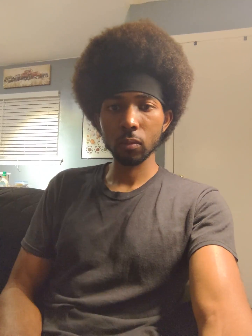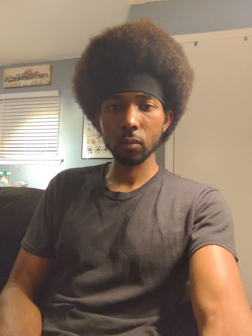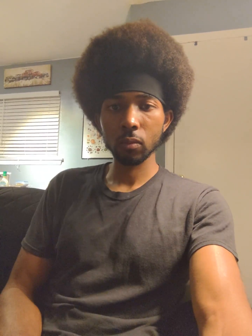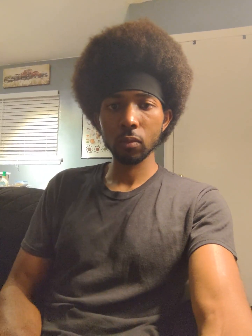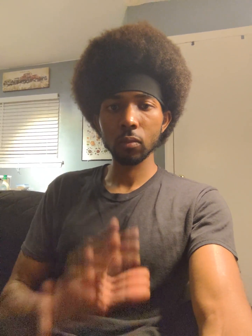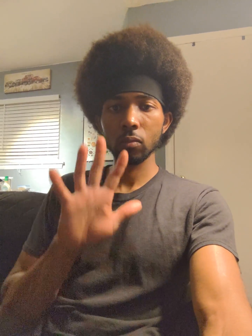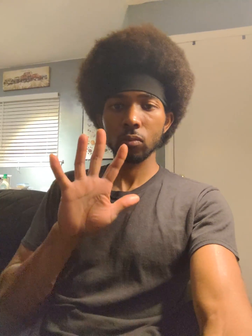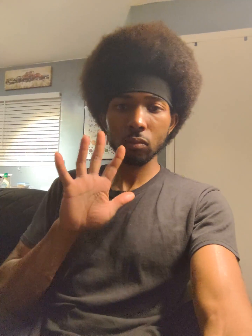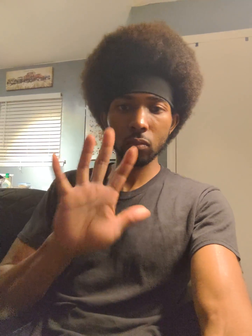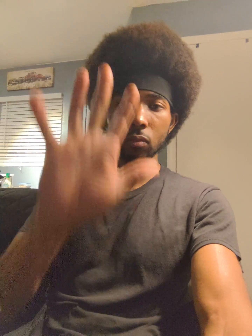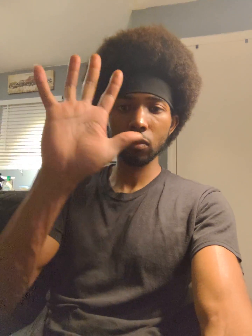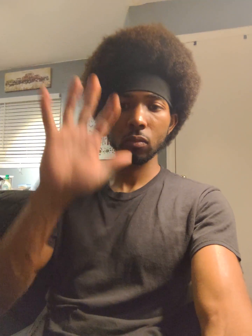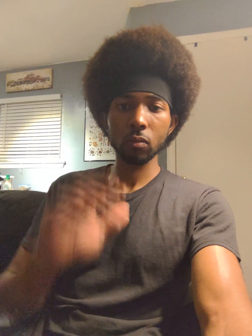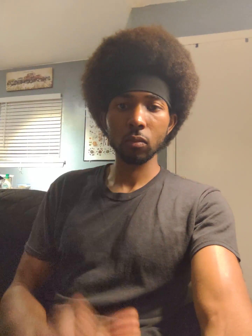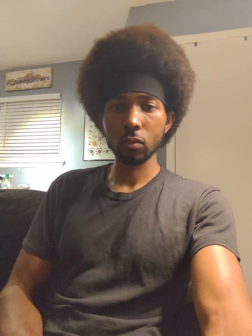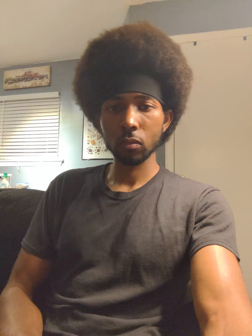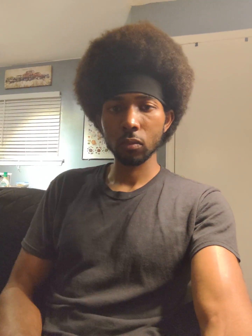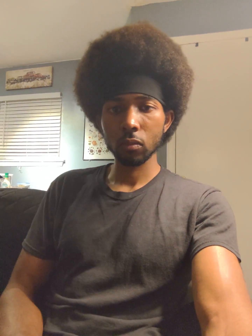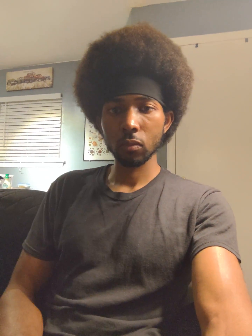give me five